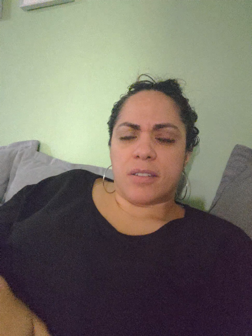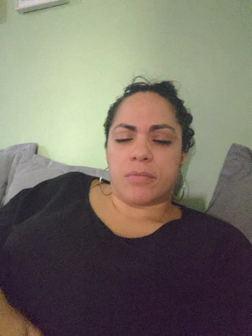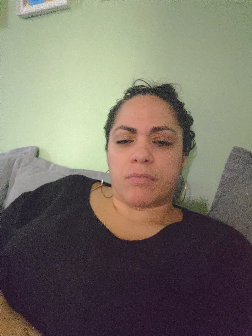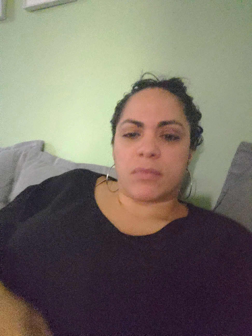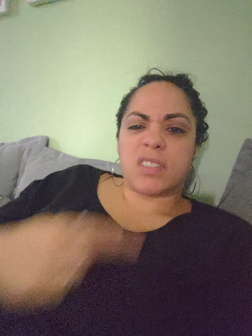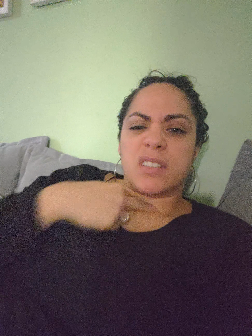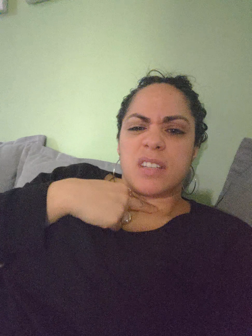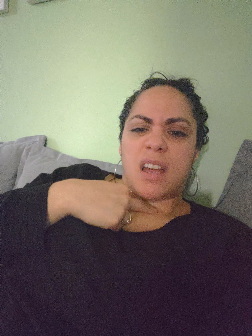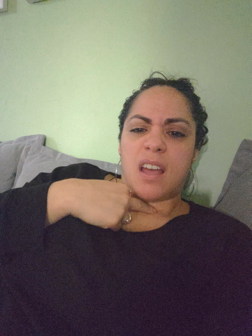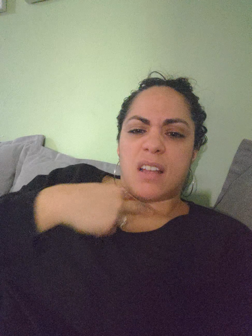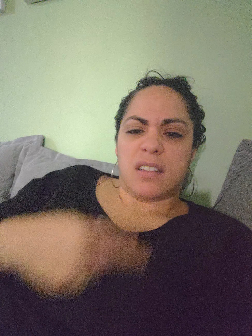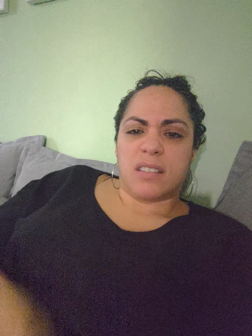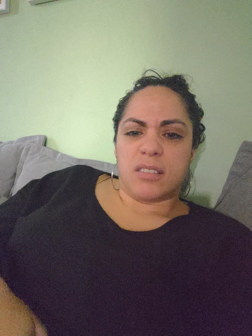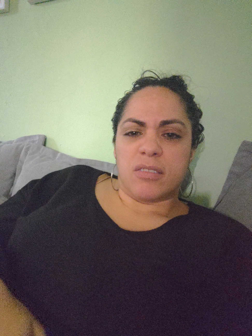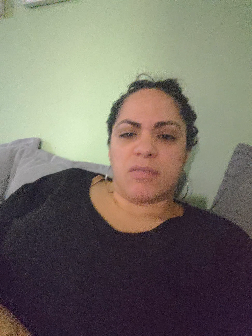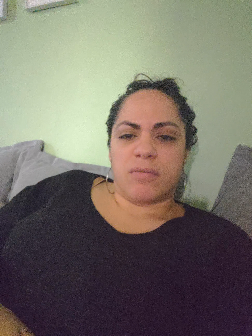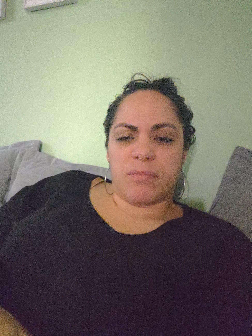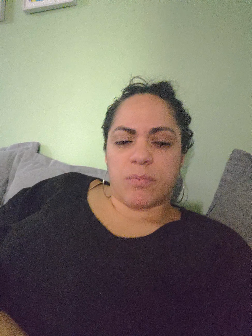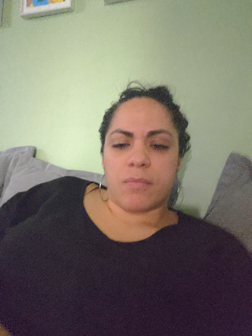stuck